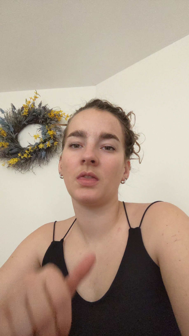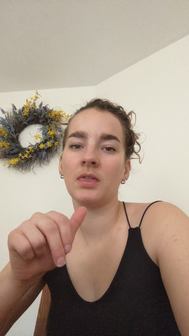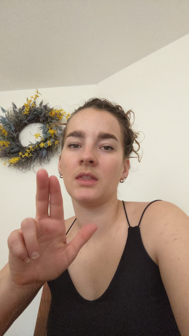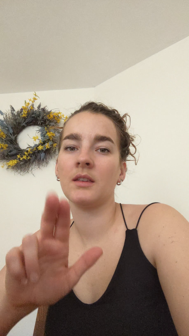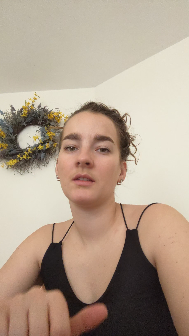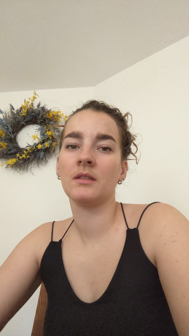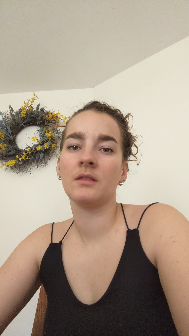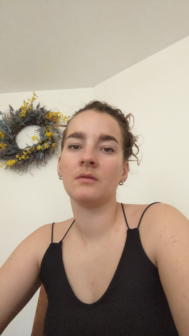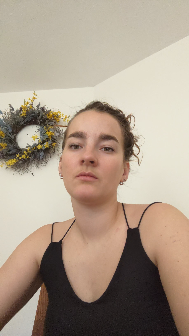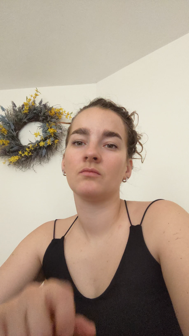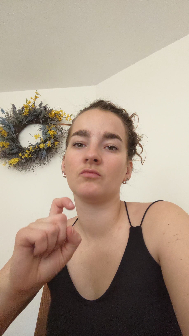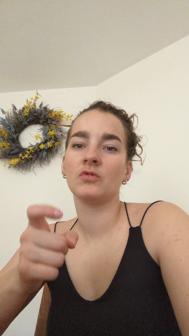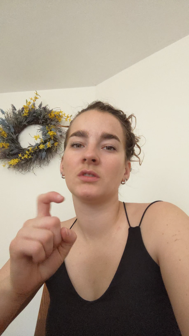present